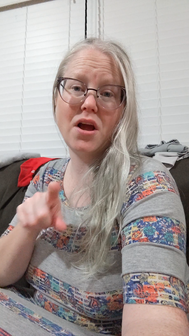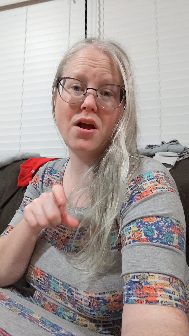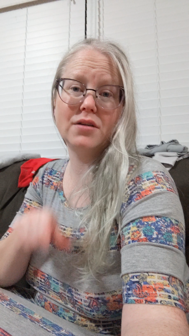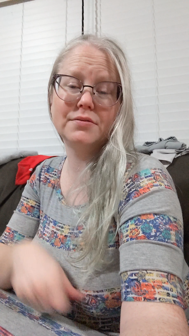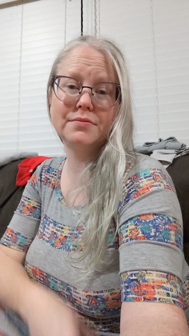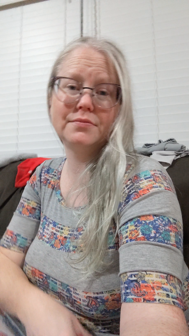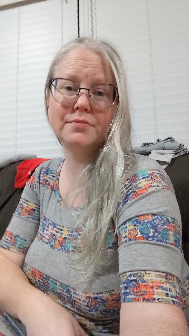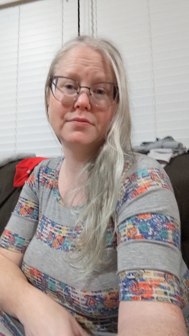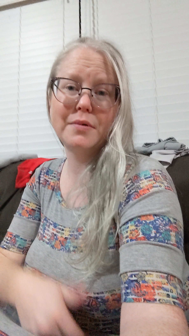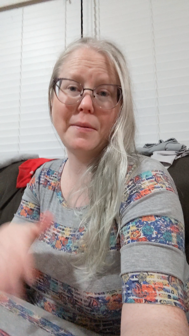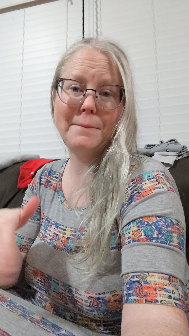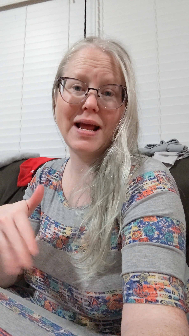pants